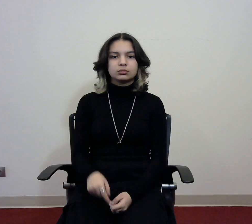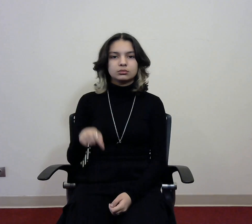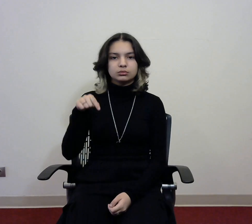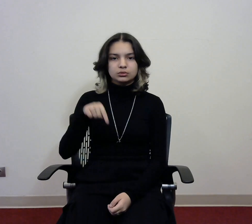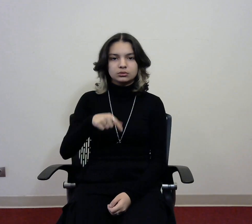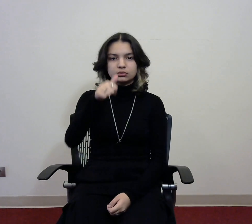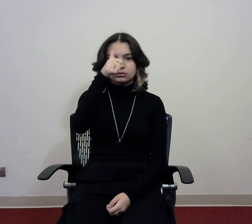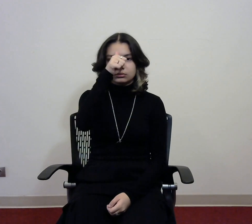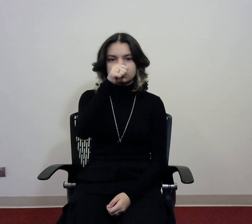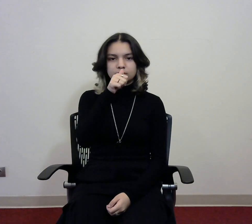bu ay